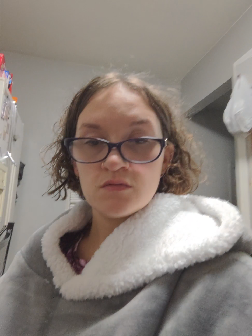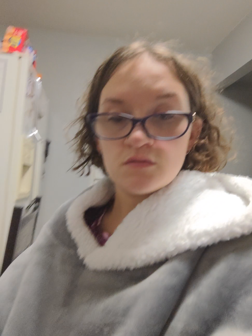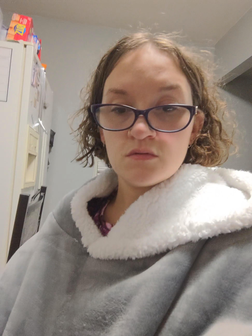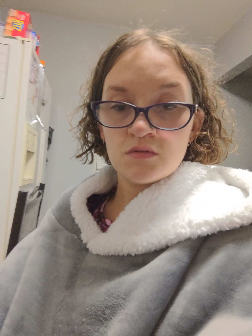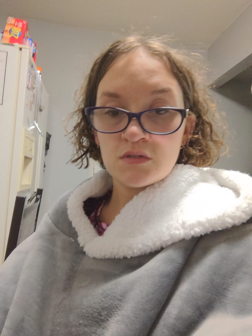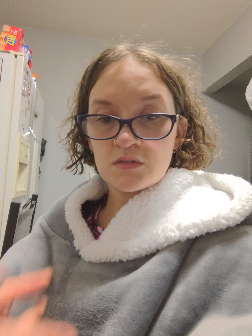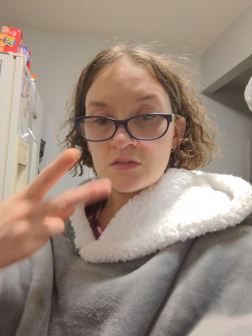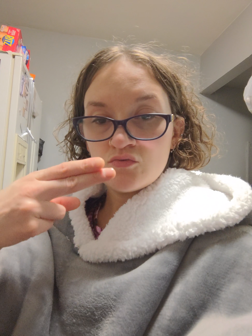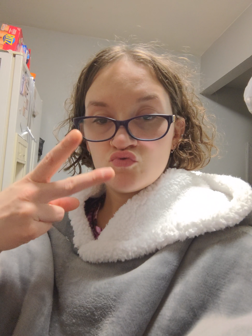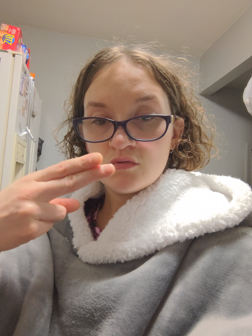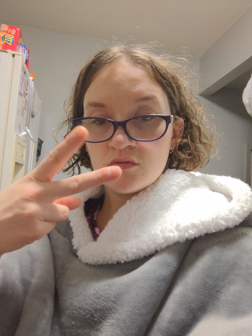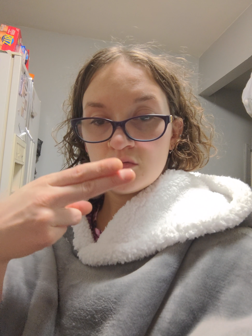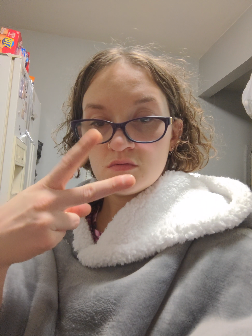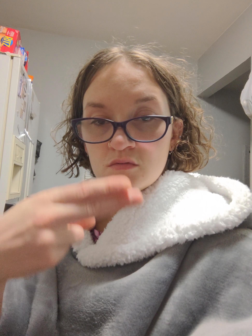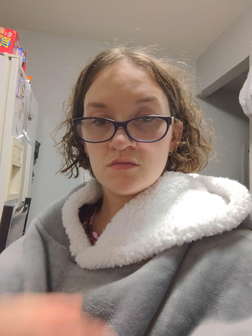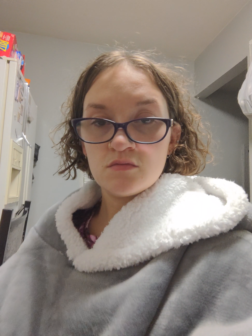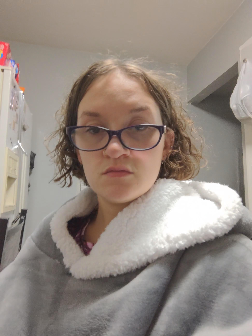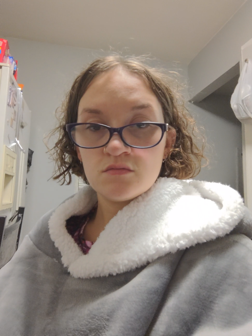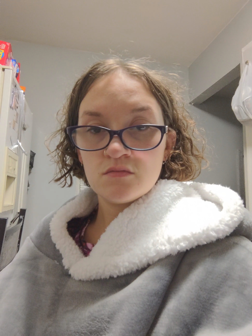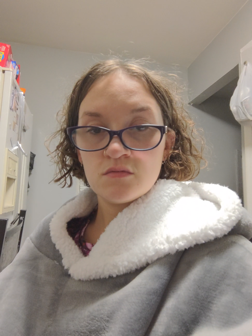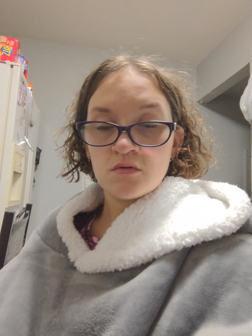scissors